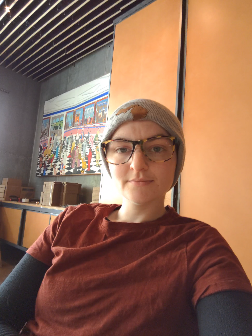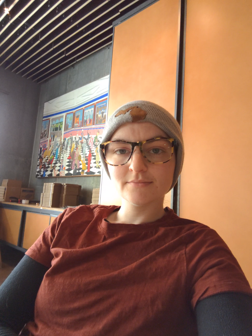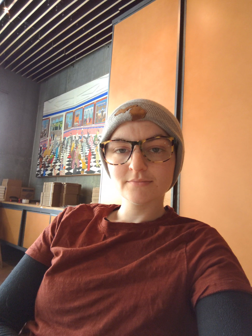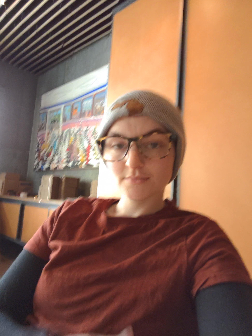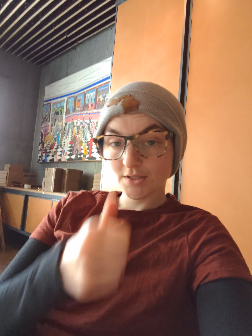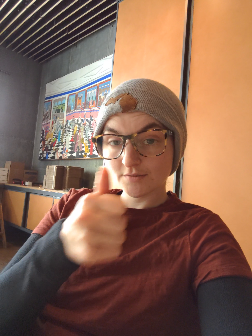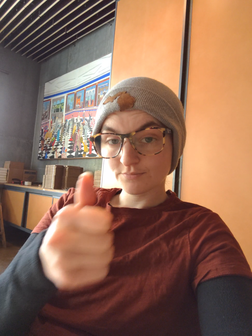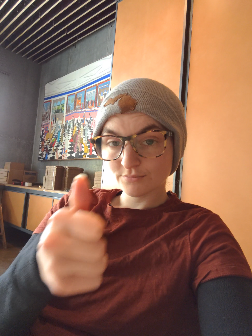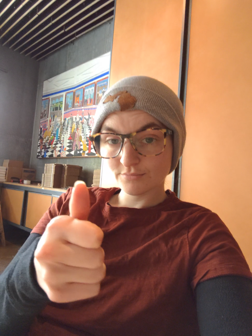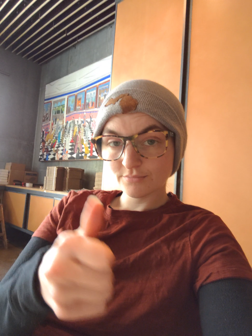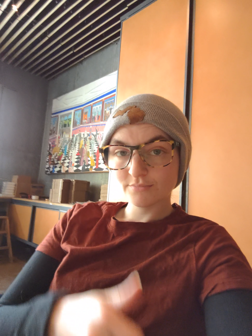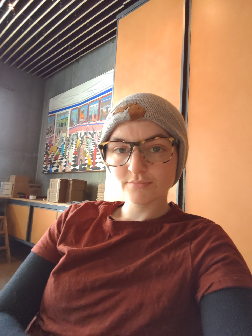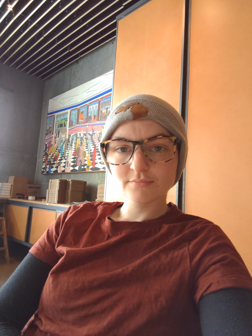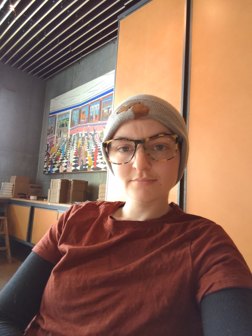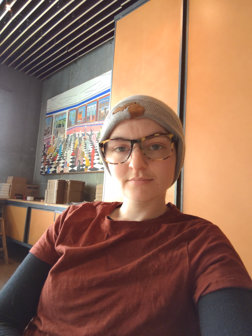yourself